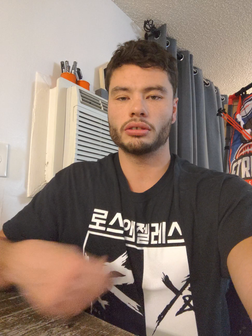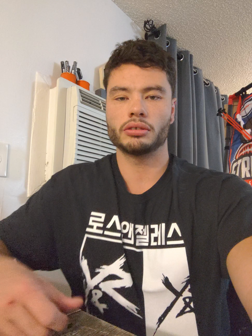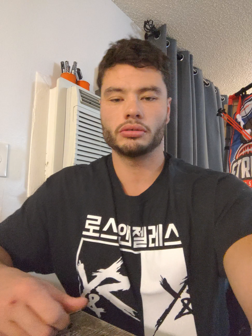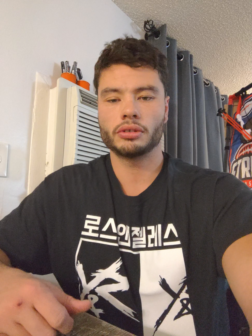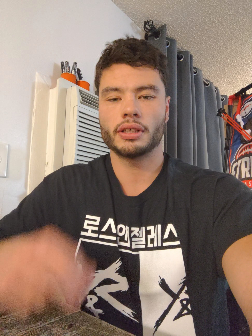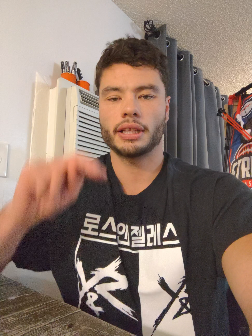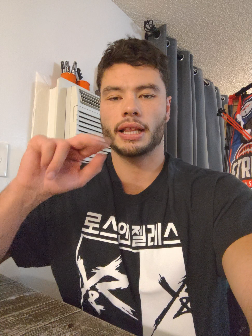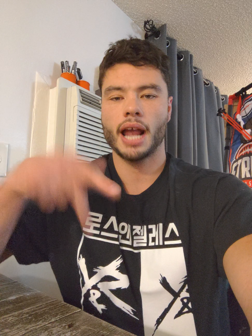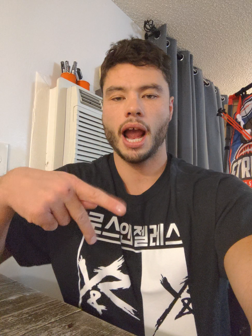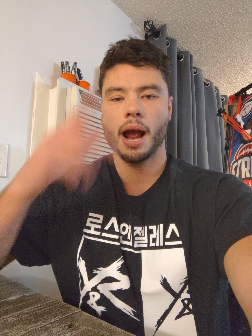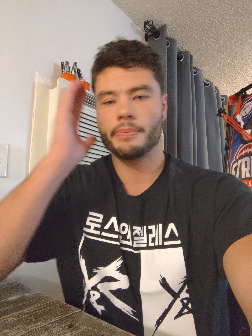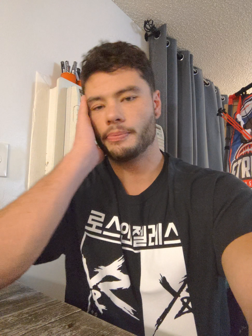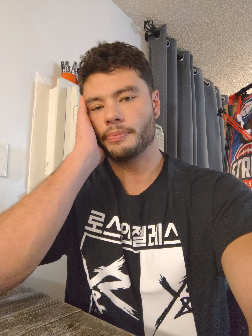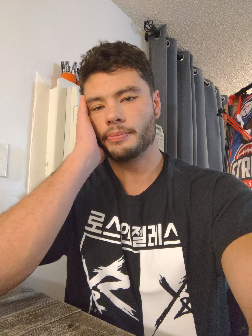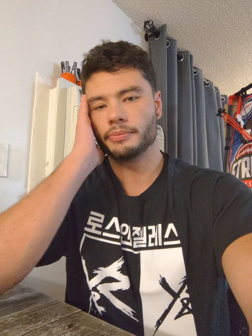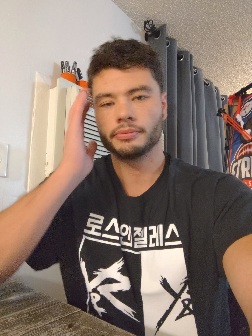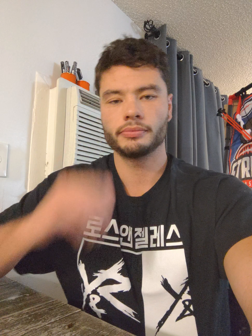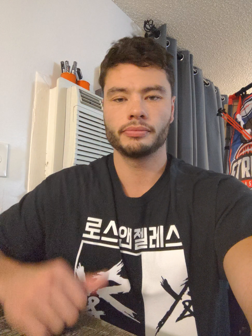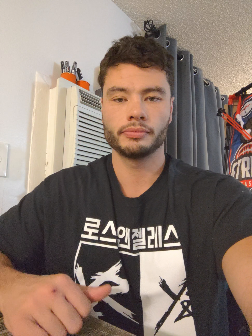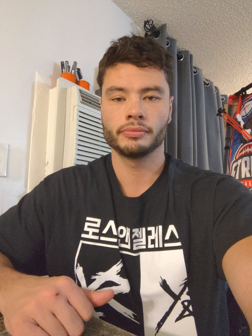nap